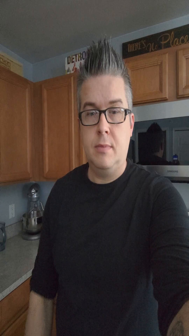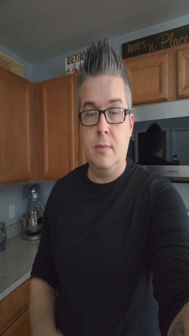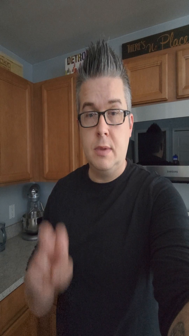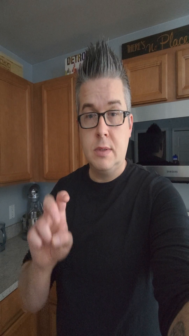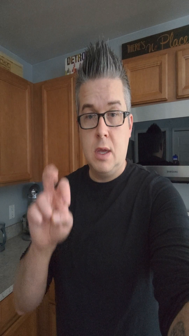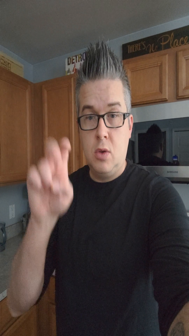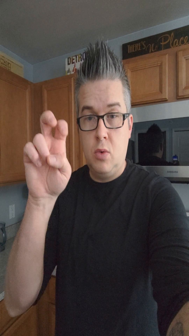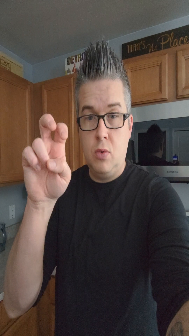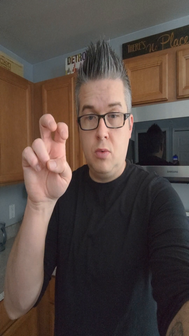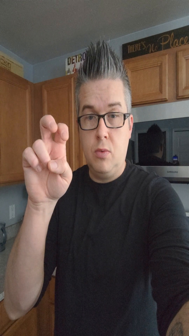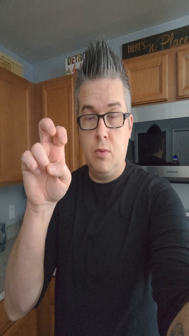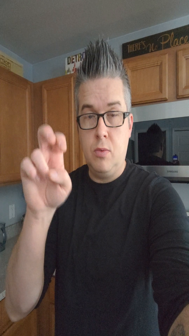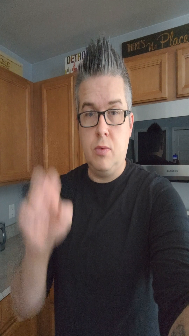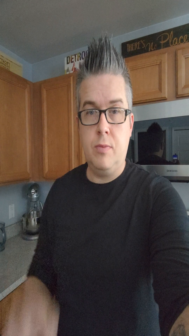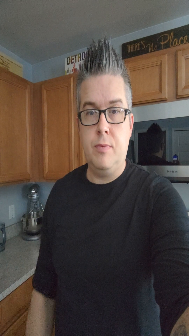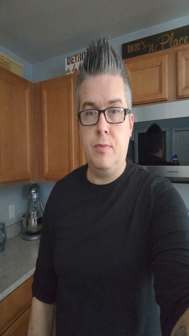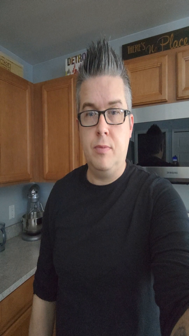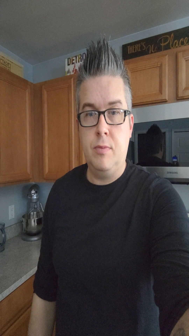stairs